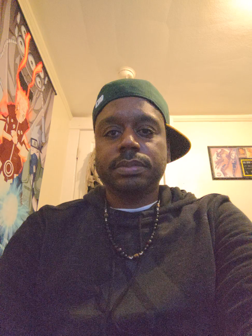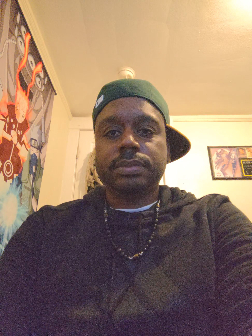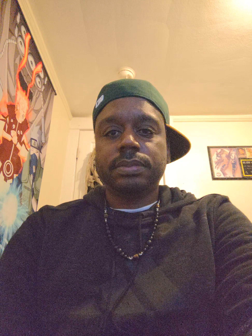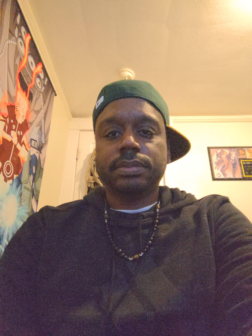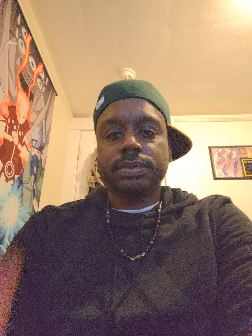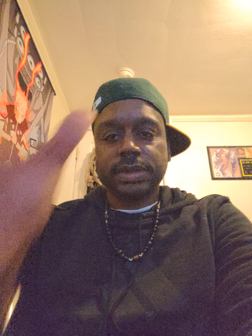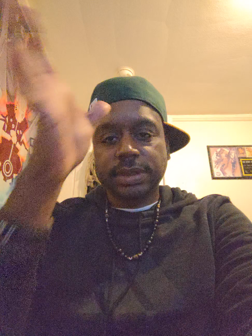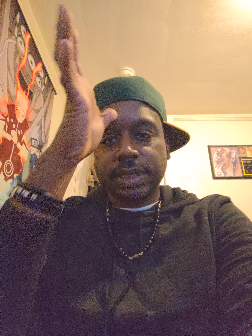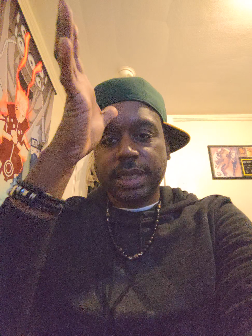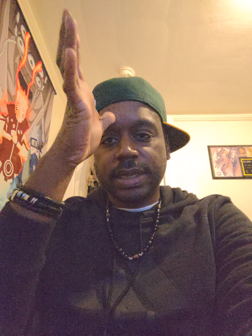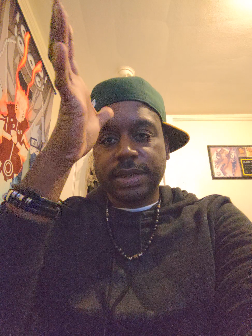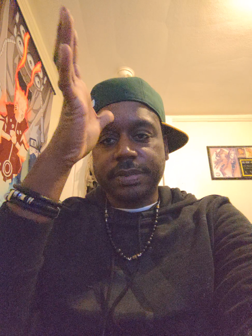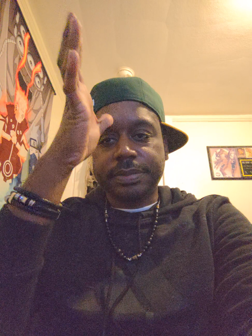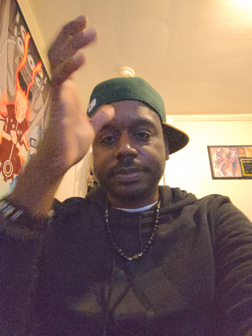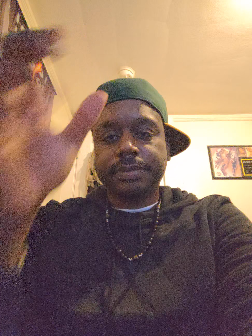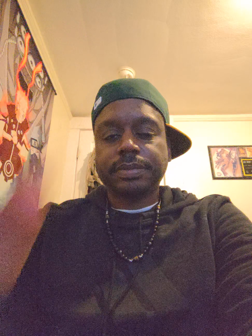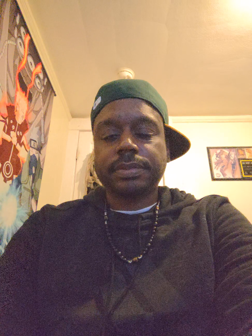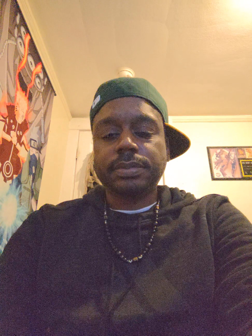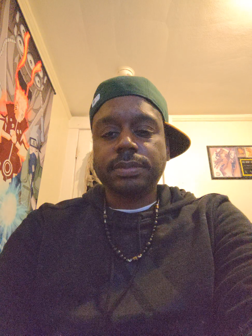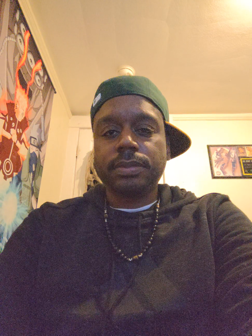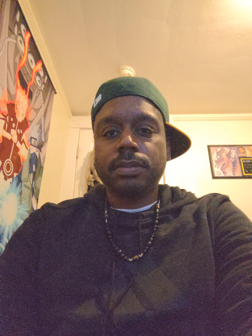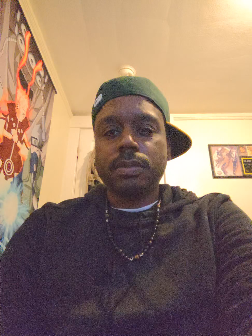dad